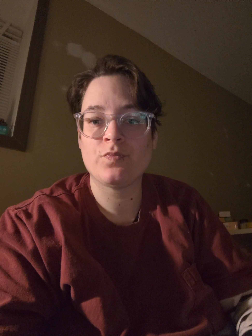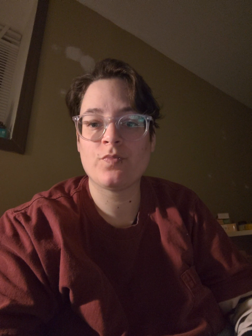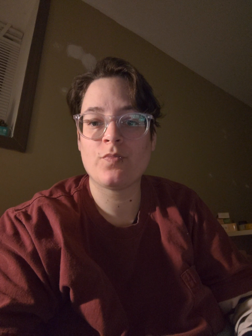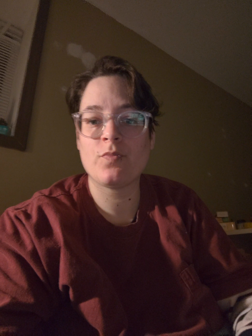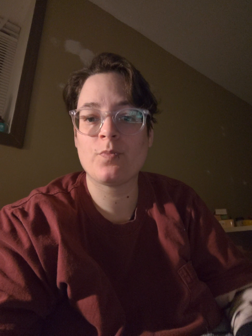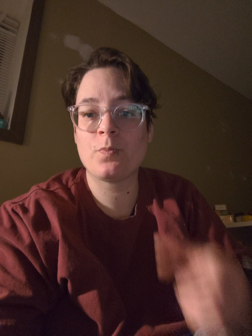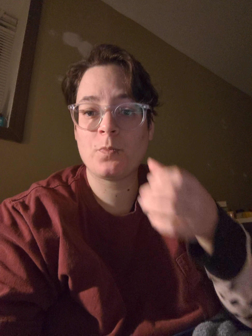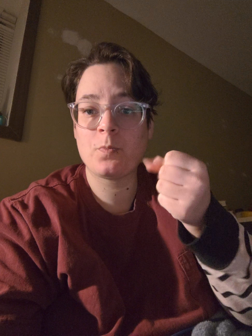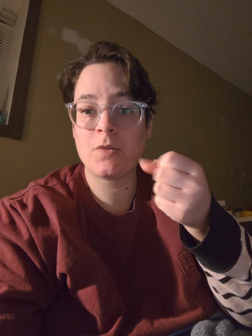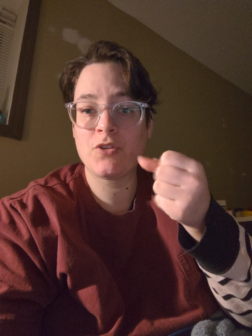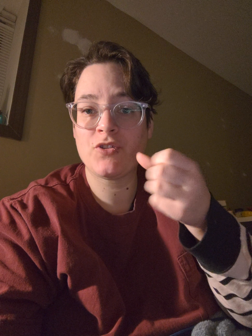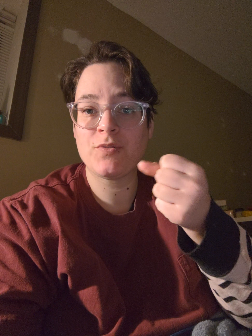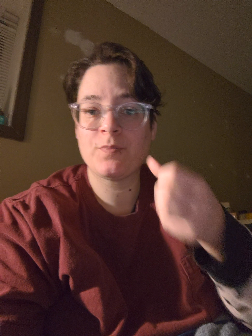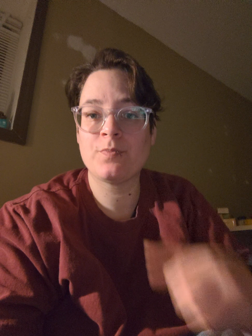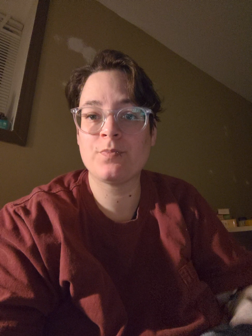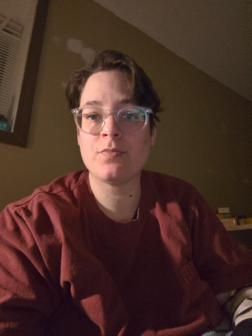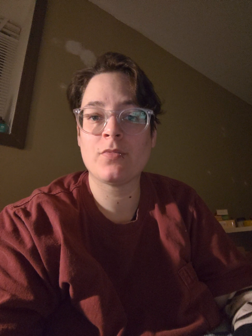milk